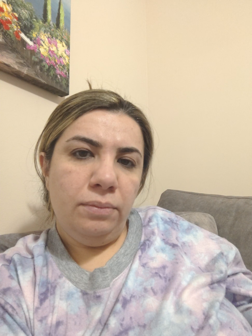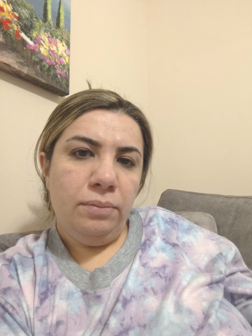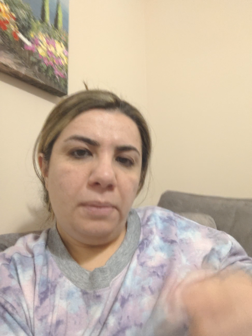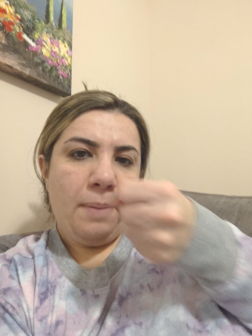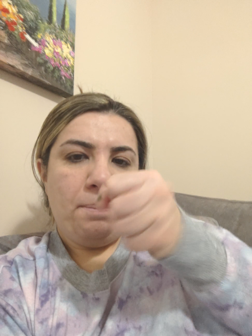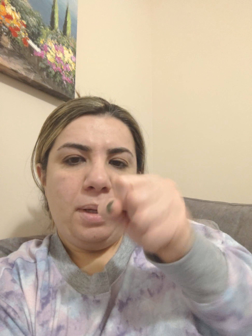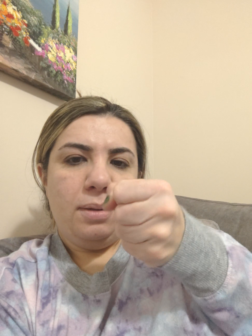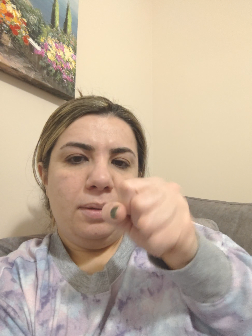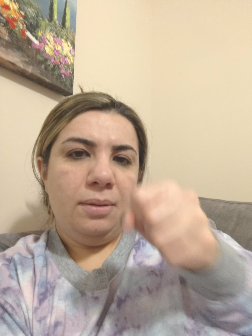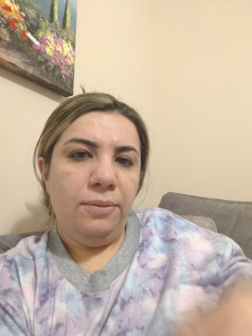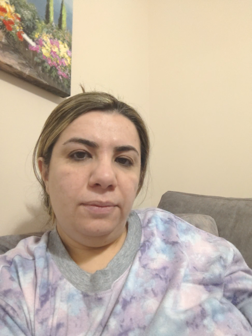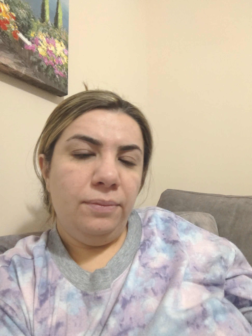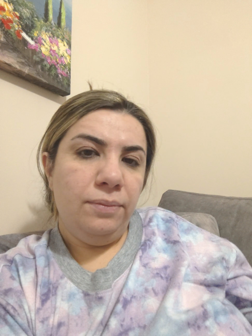make